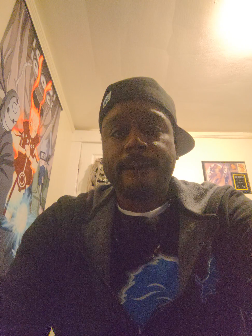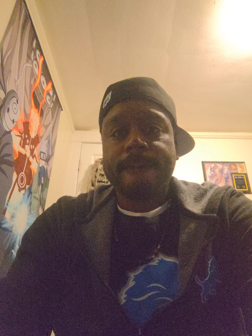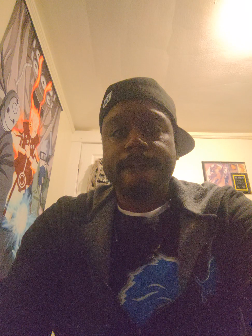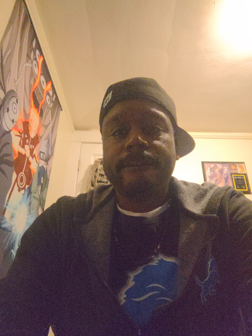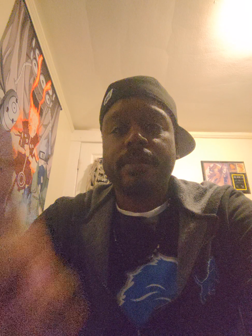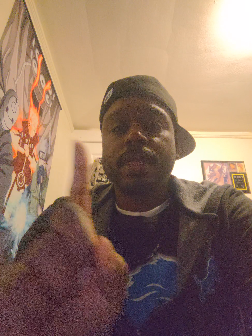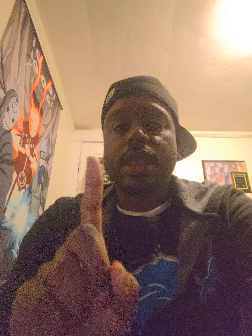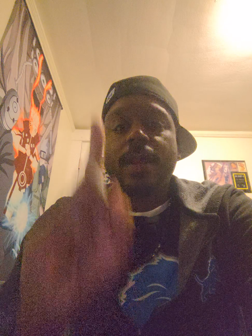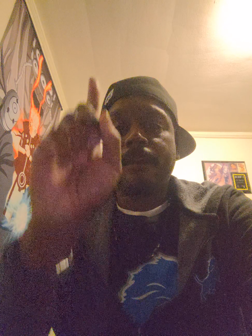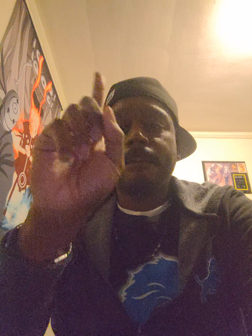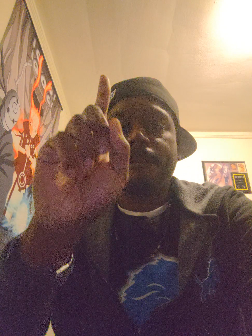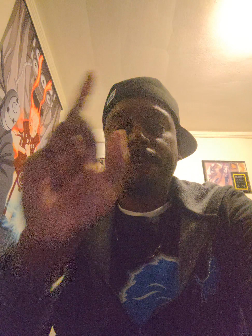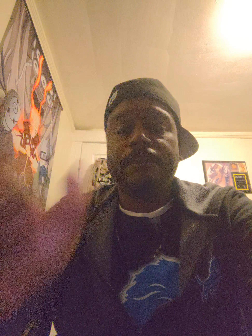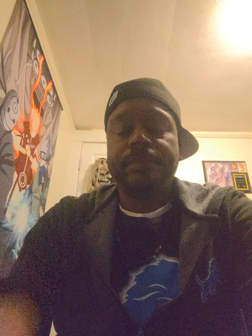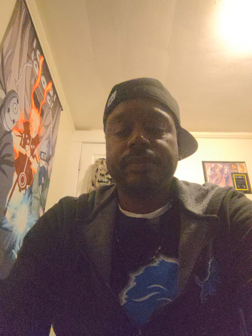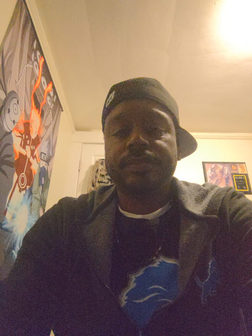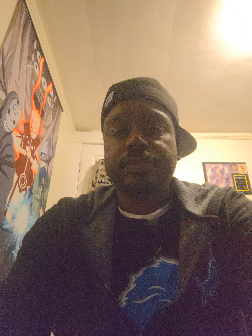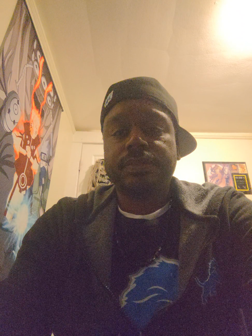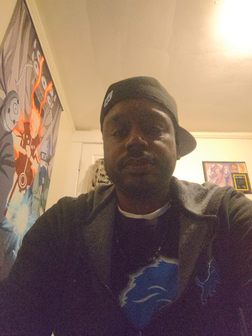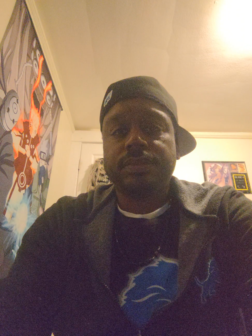up